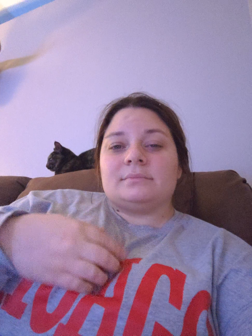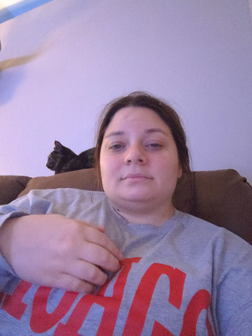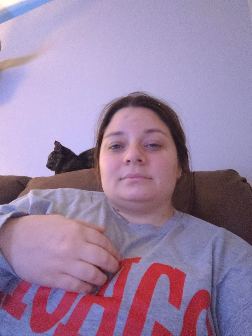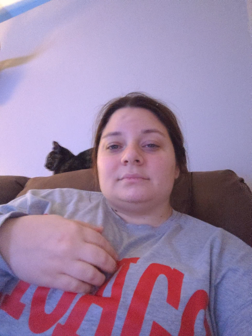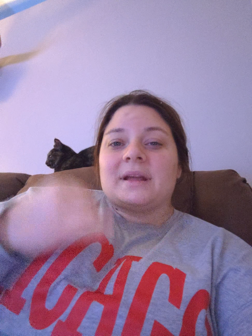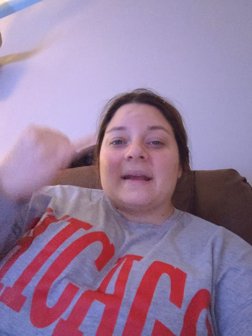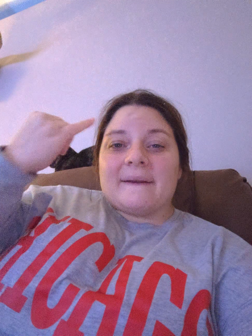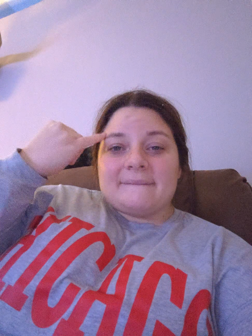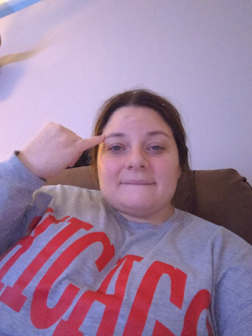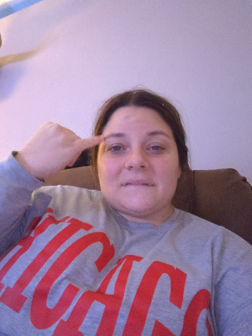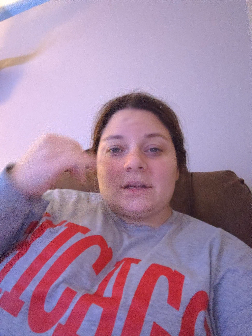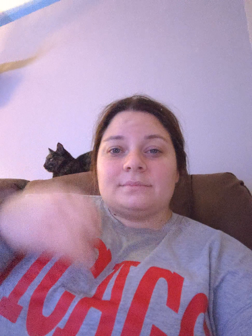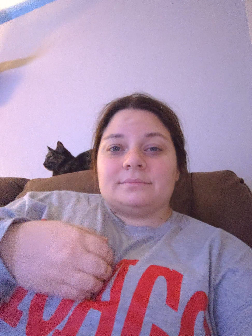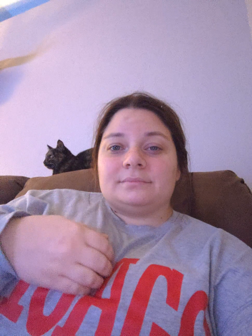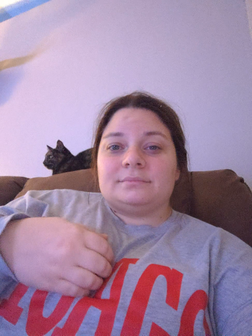if